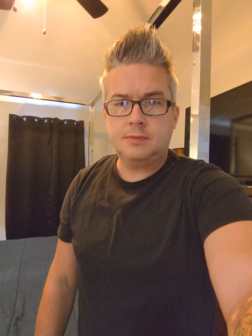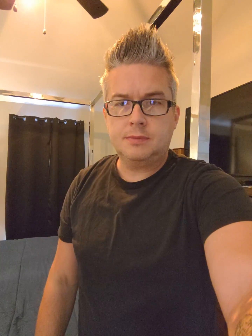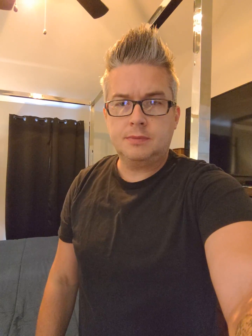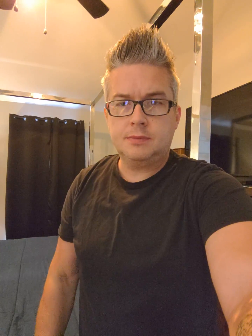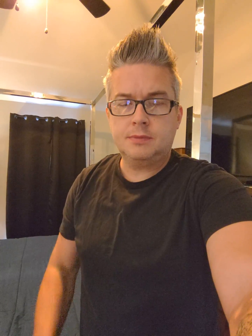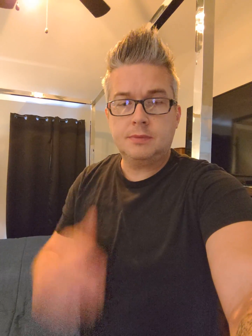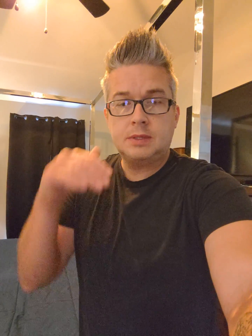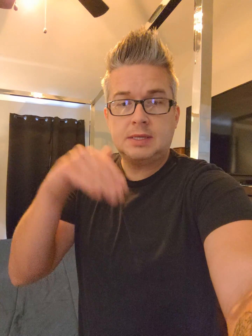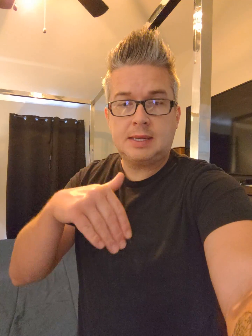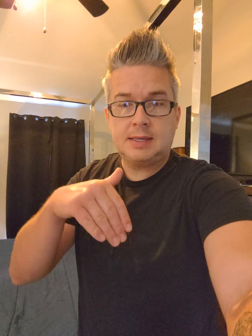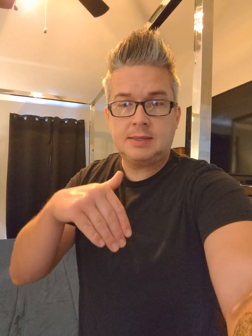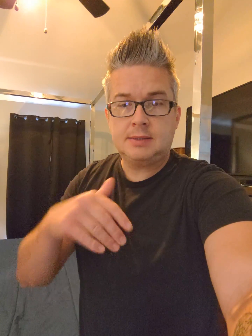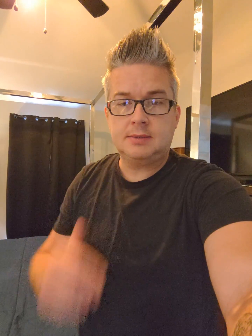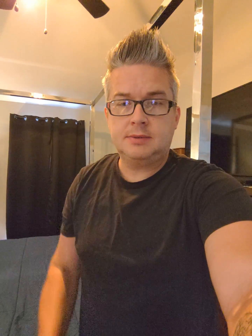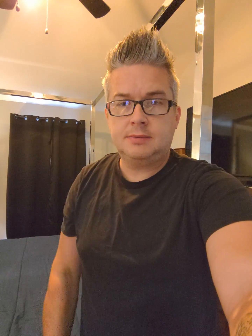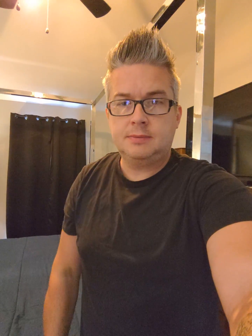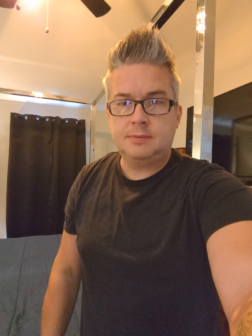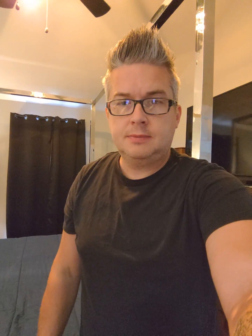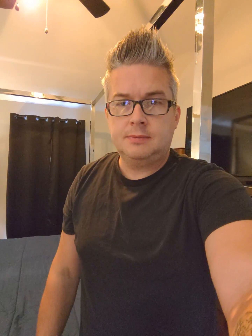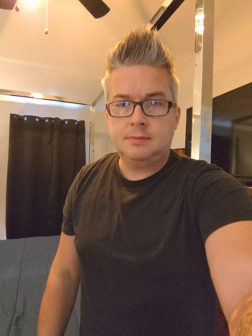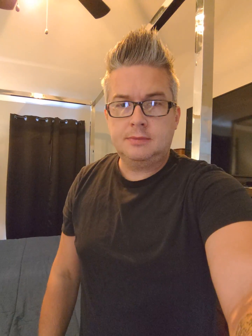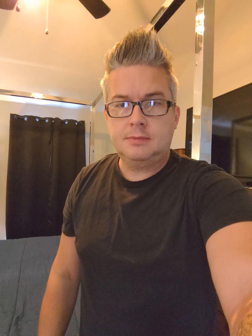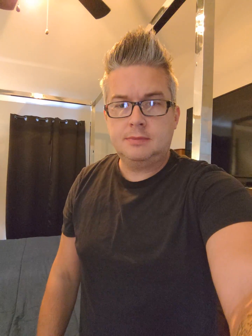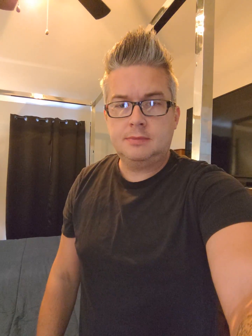night night